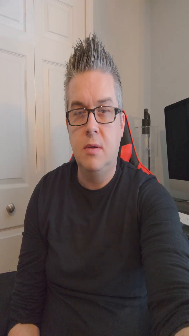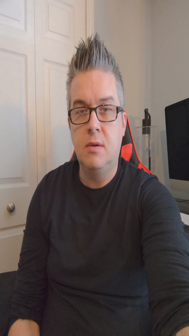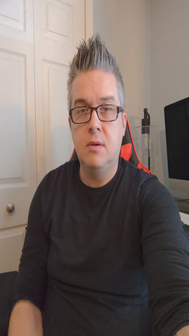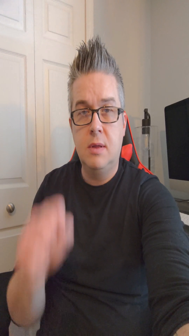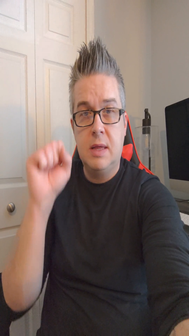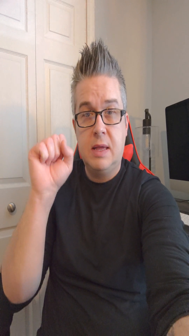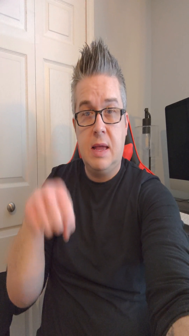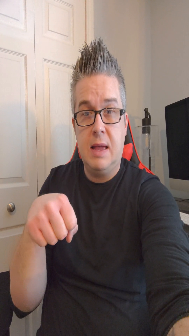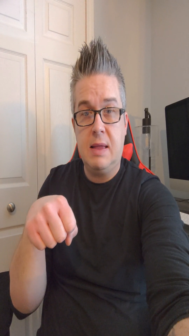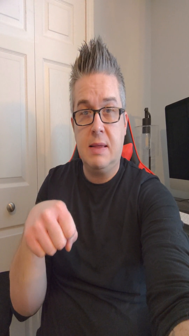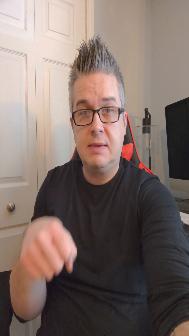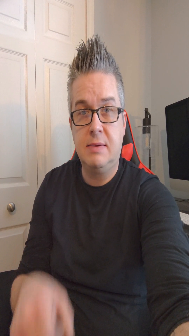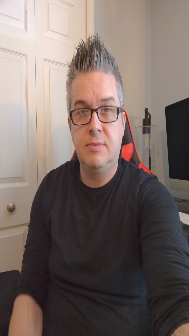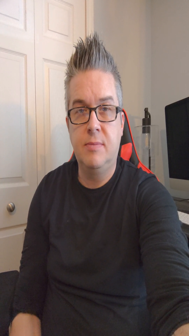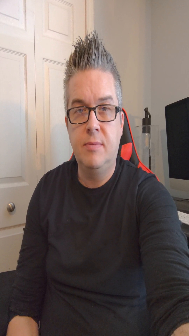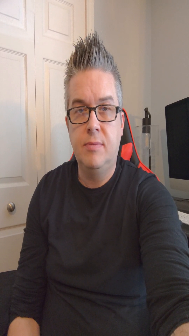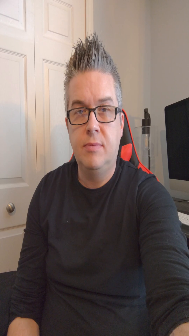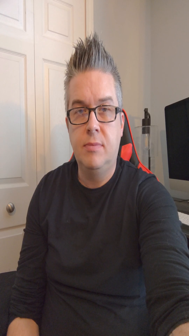can